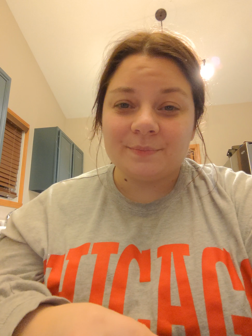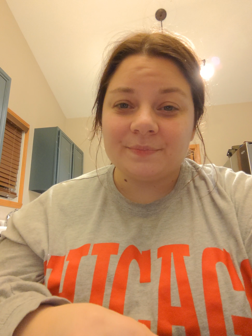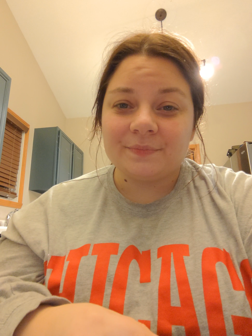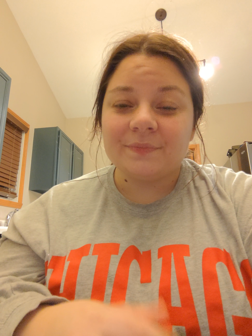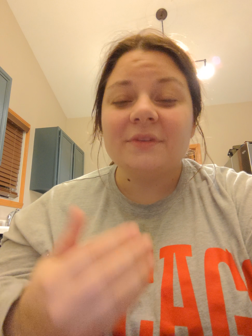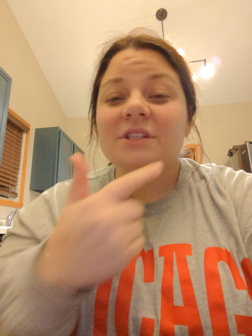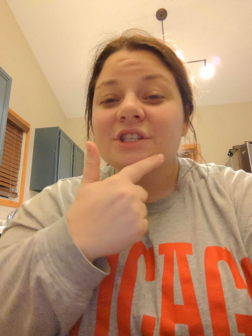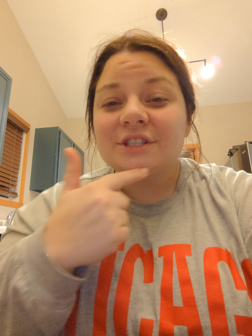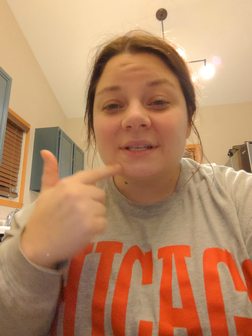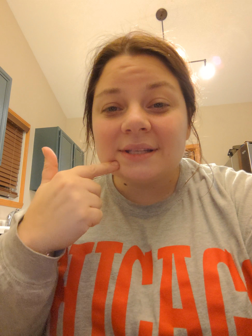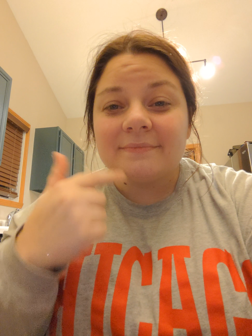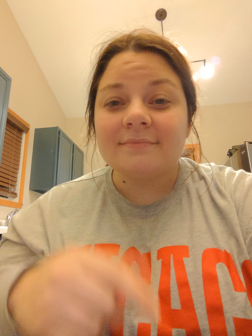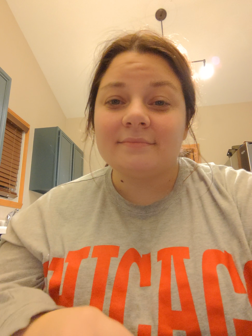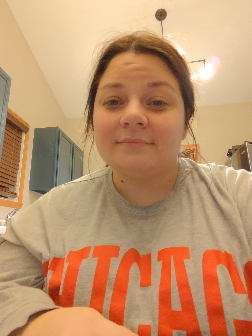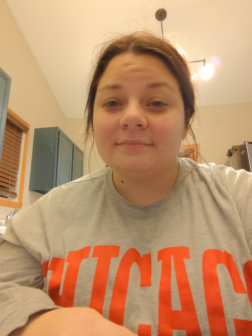chin